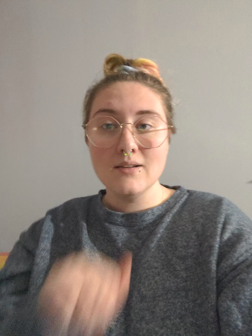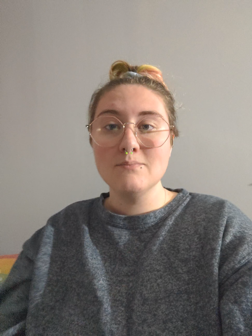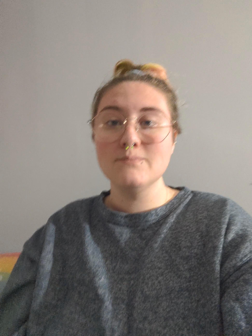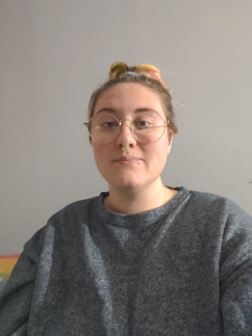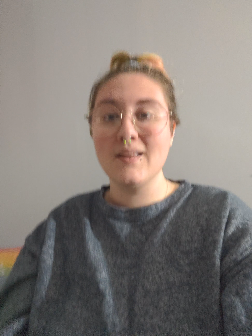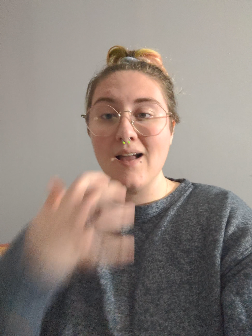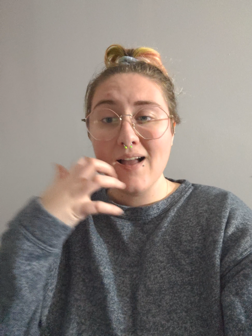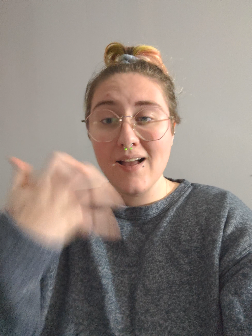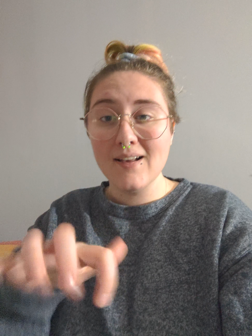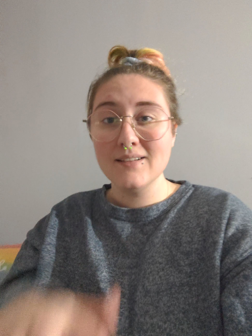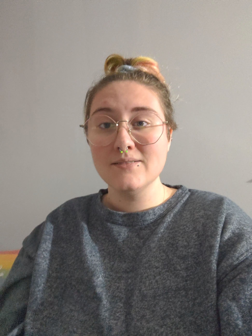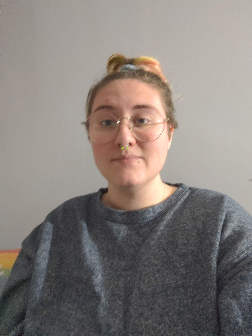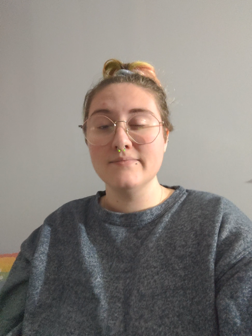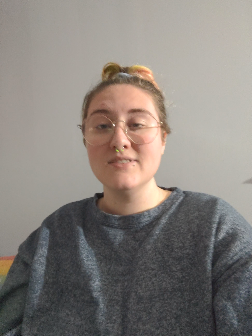hot